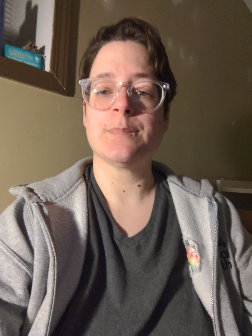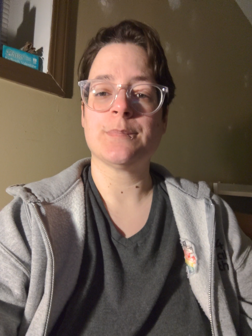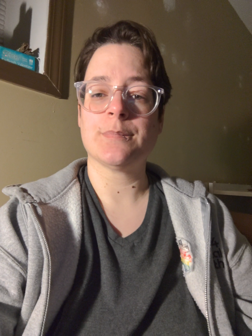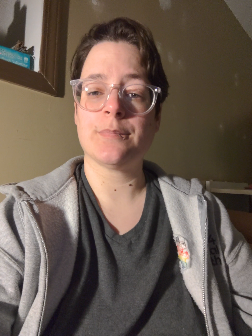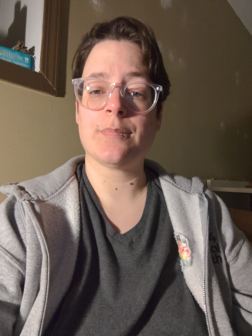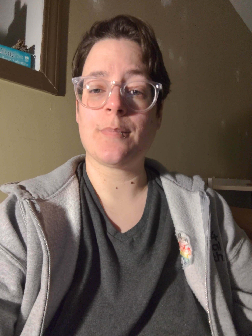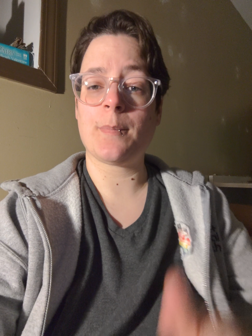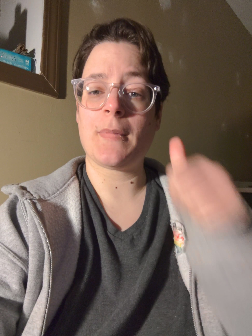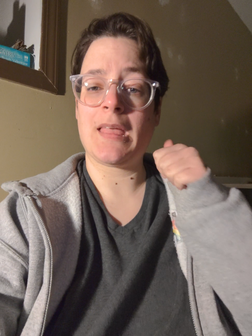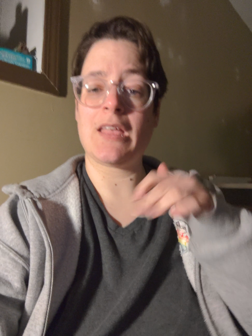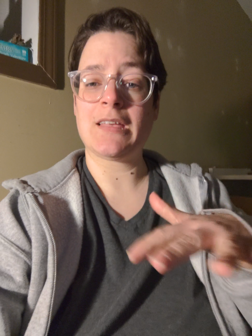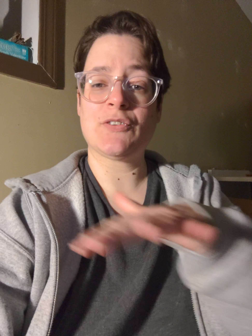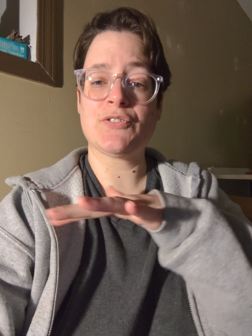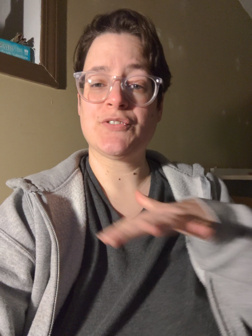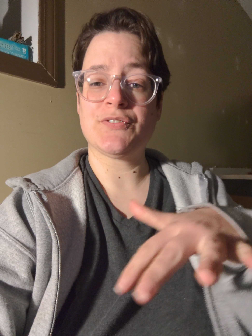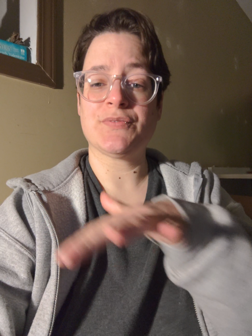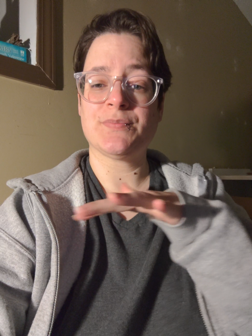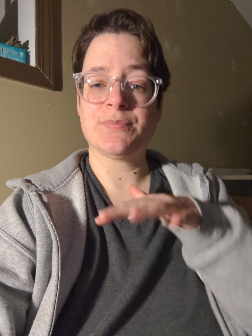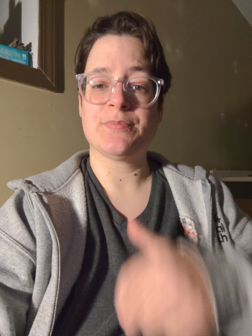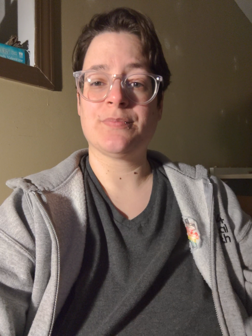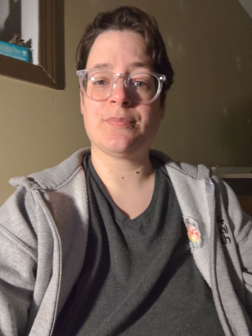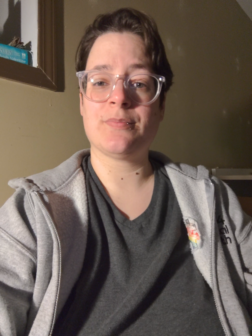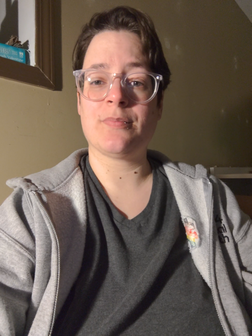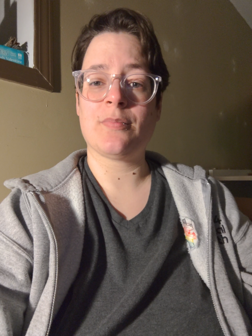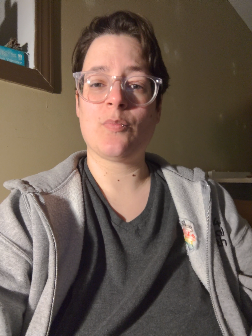backyard